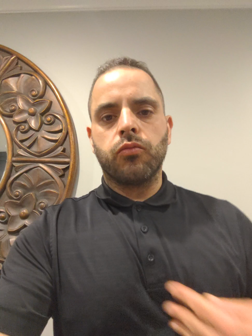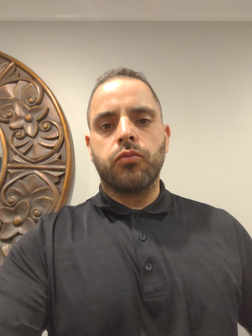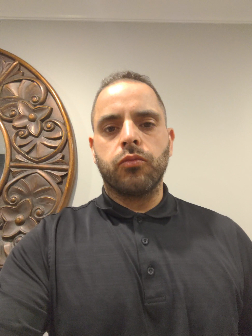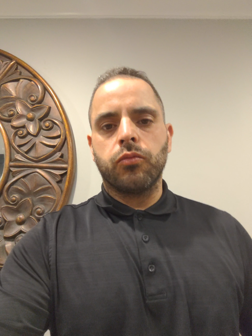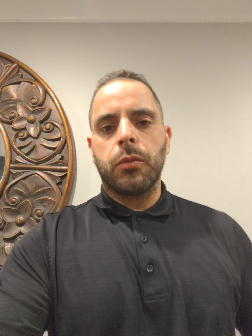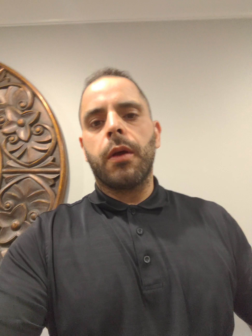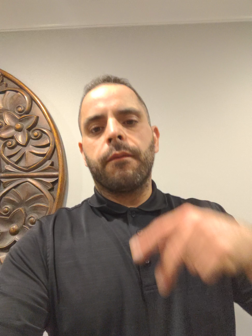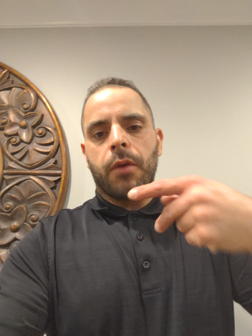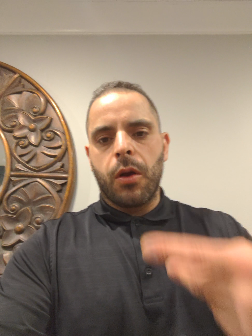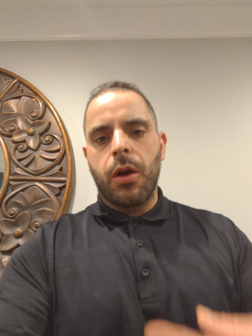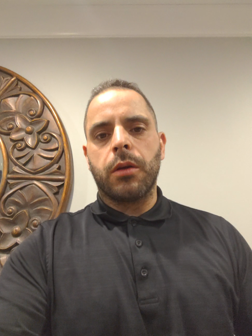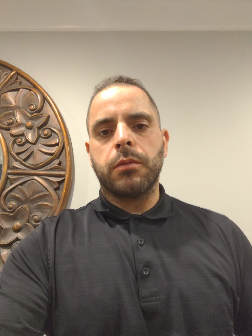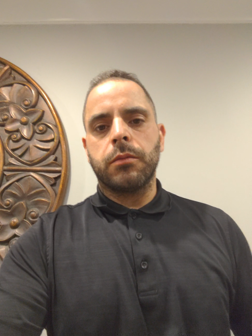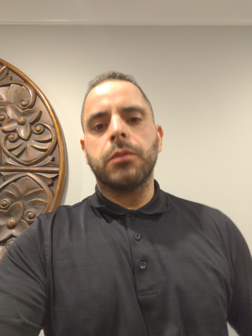fall